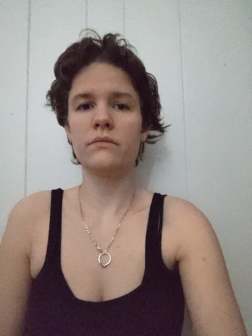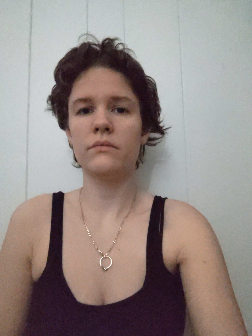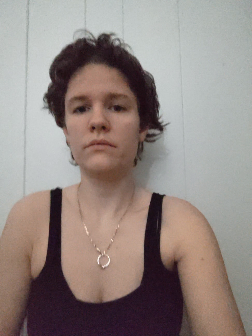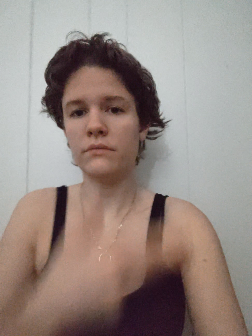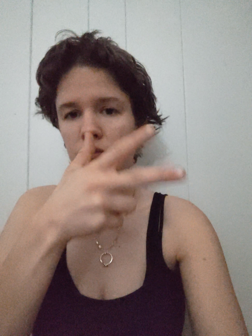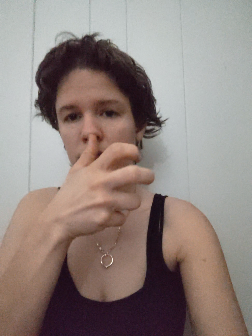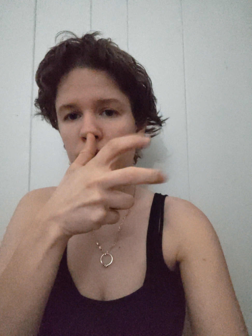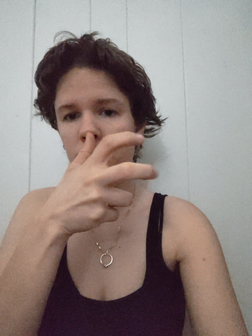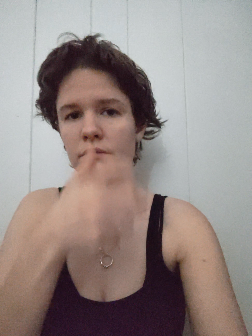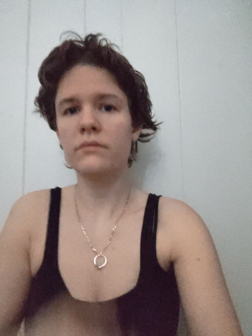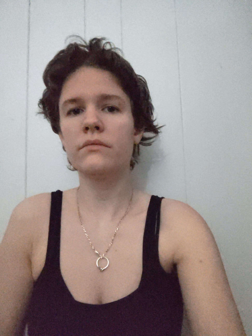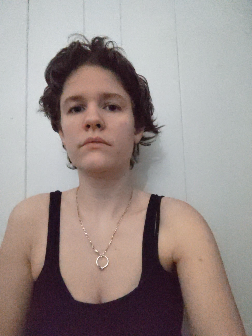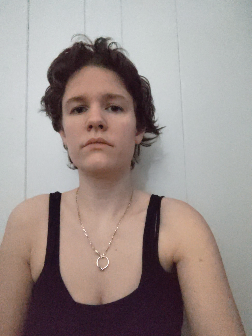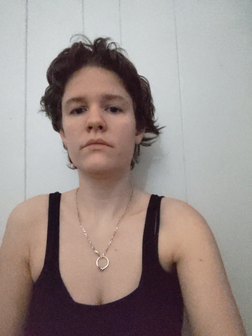bug